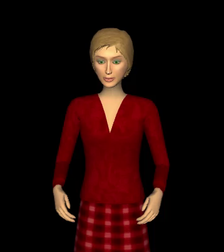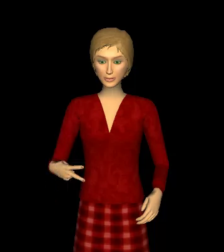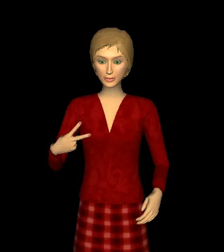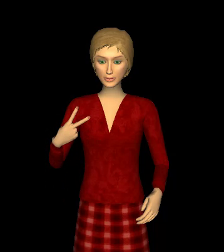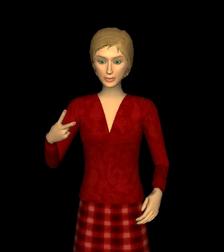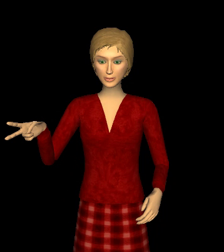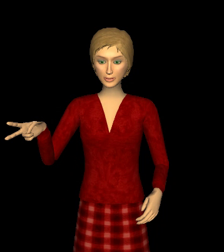ينتمي إلى